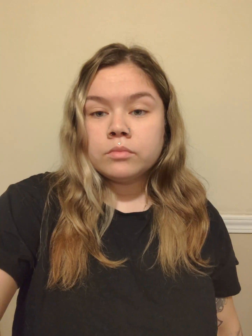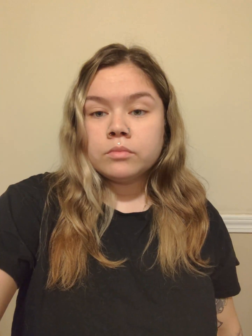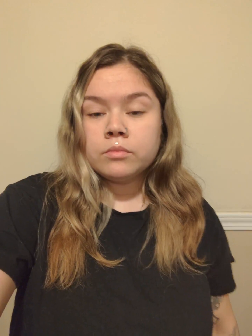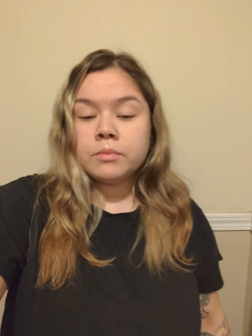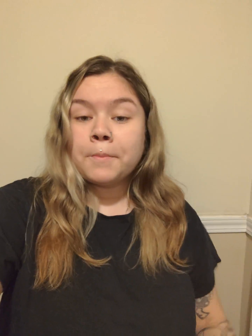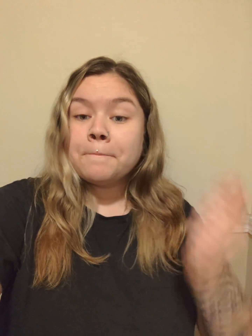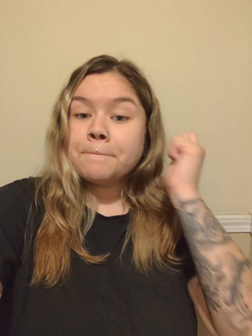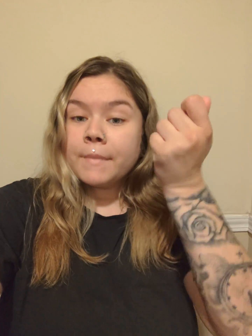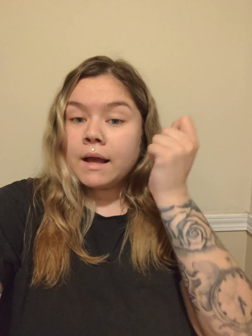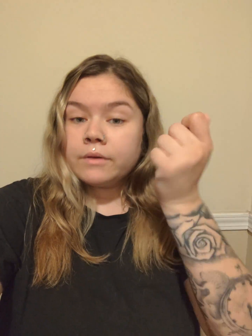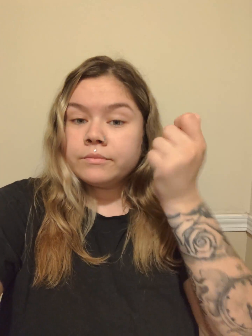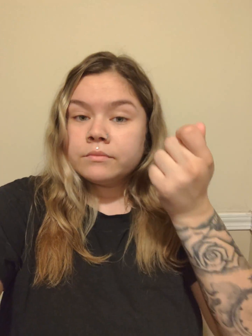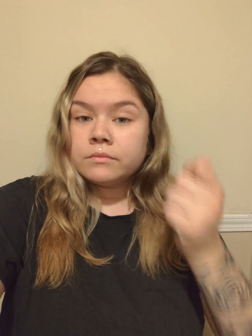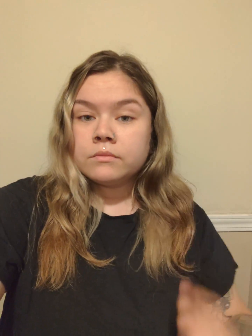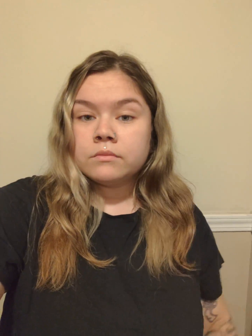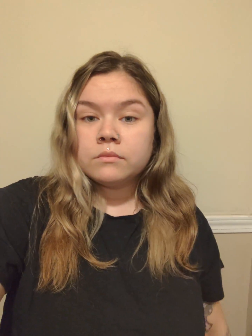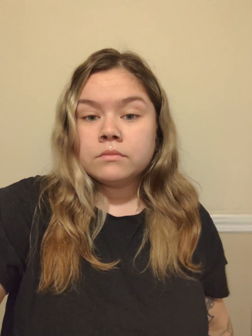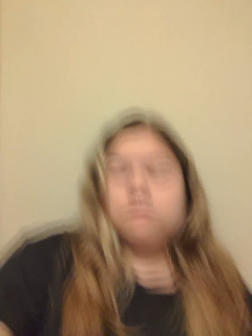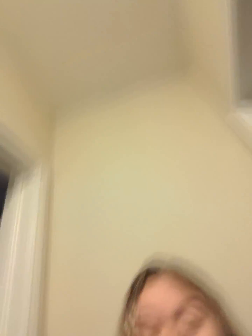bat